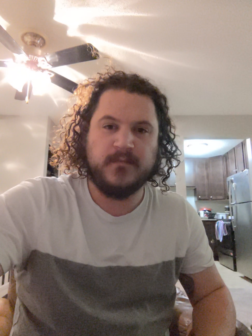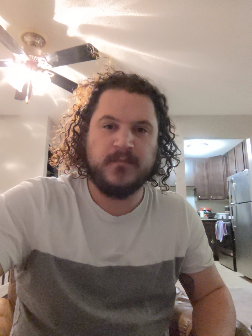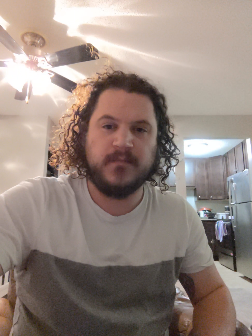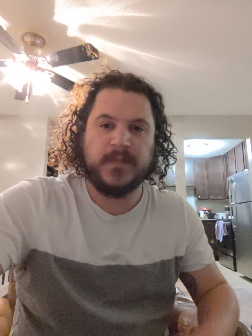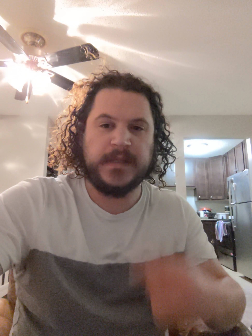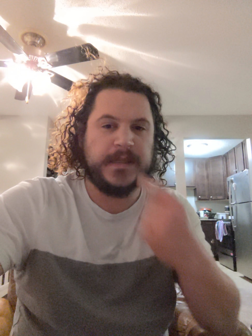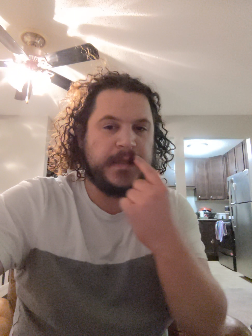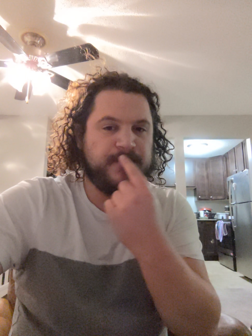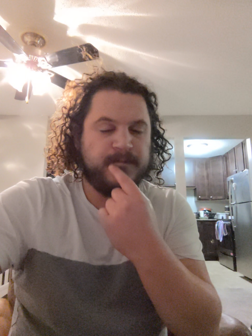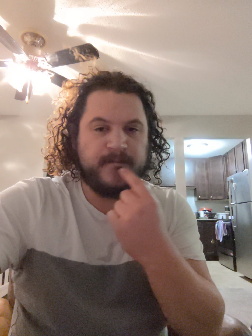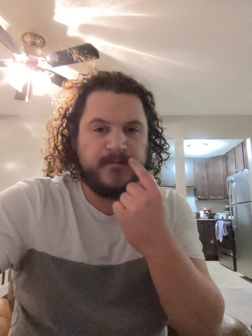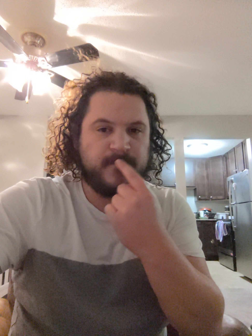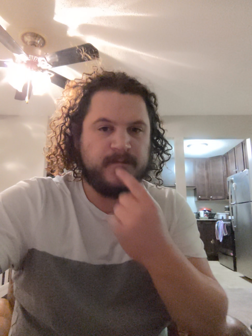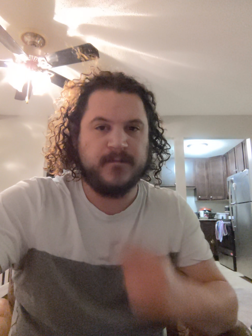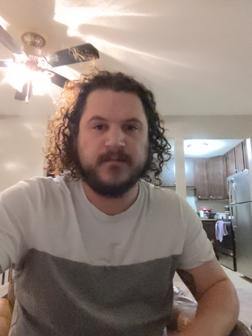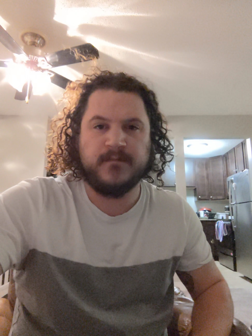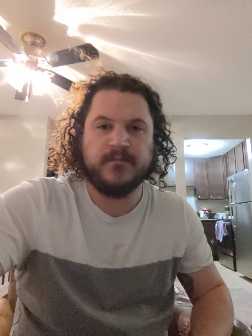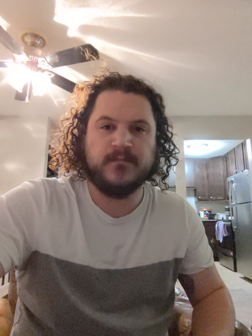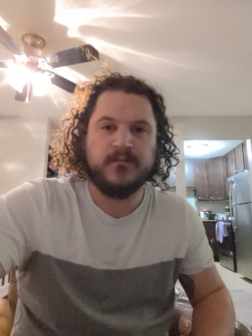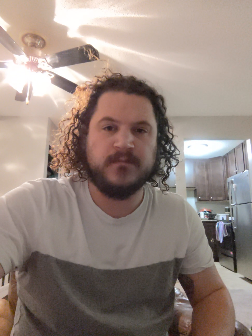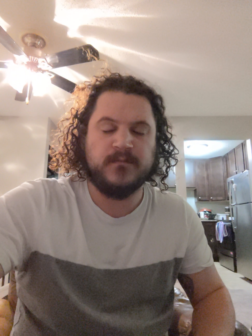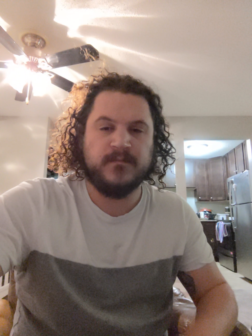lips